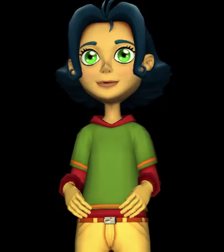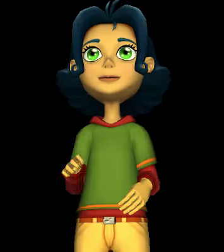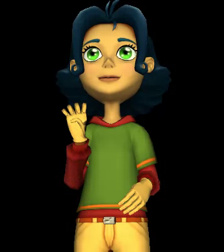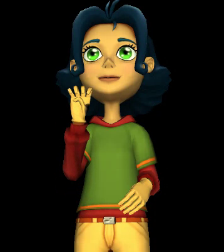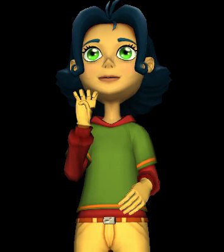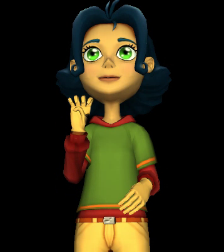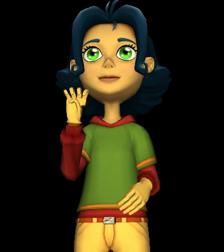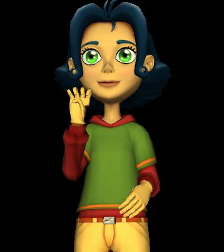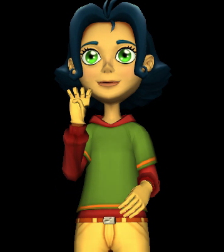أوروبا